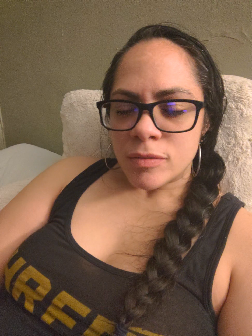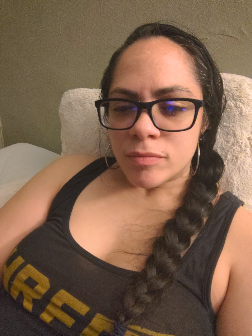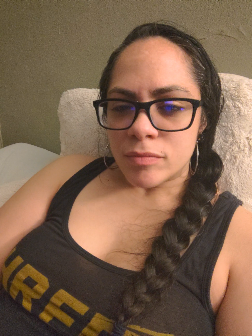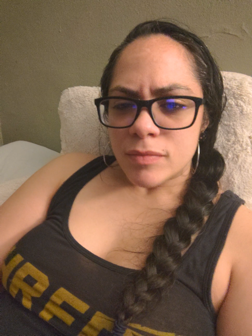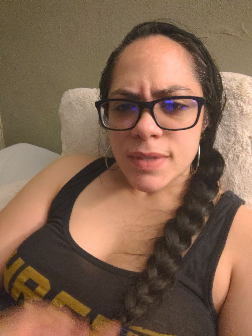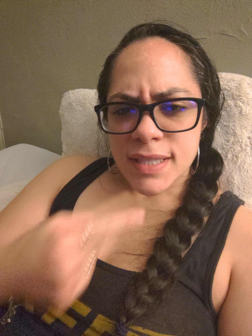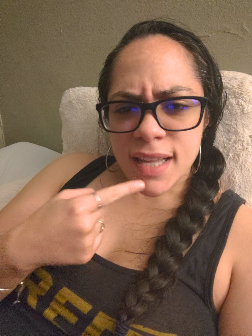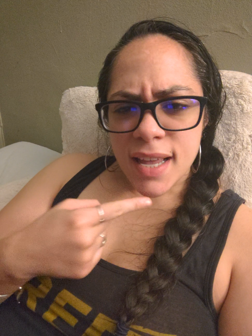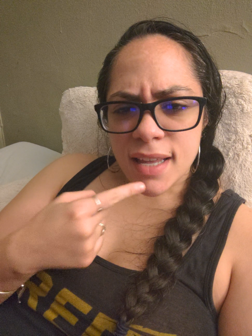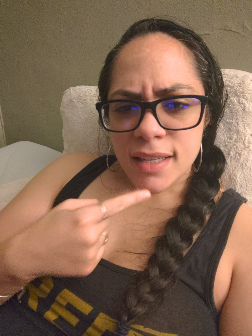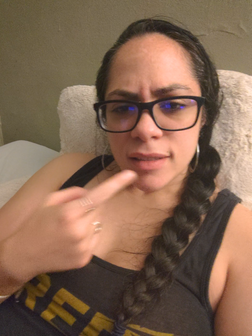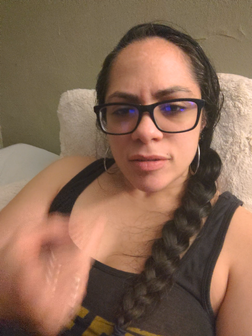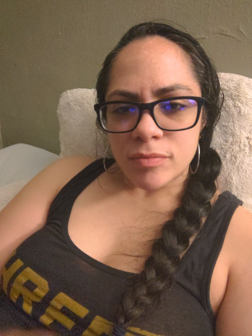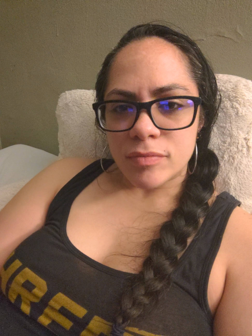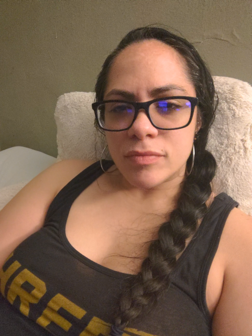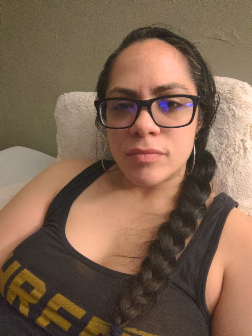say